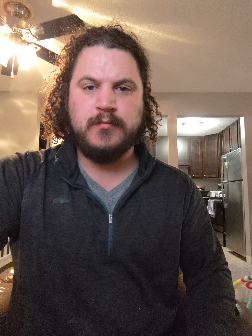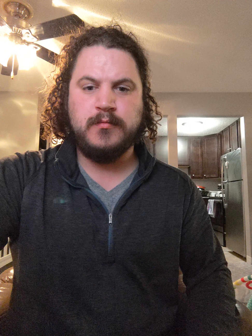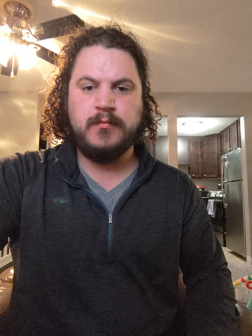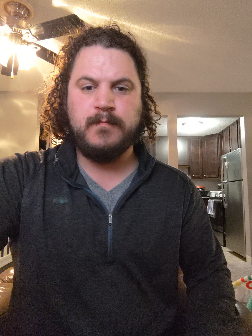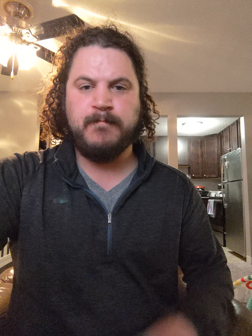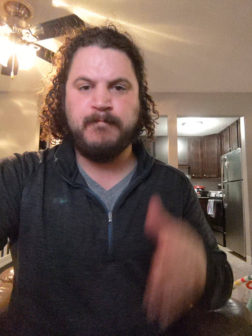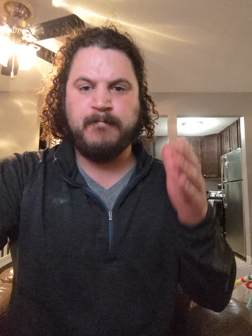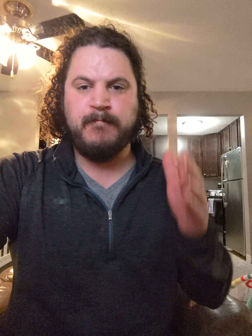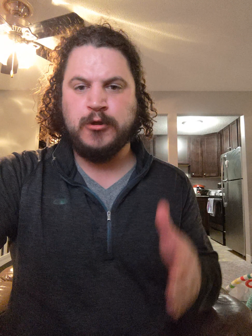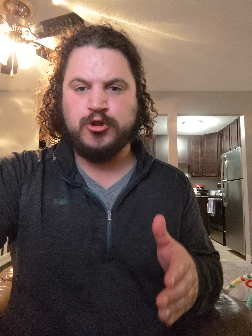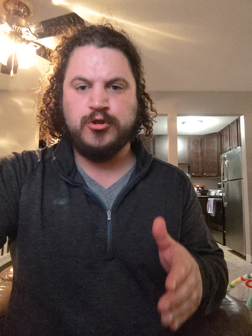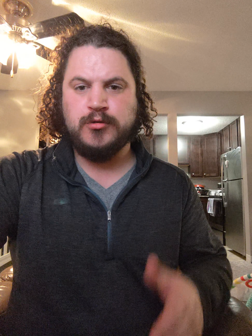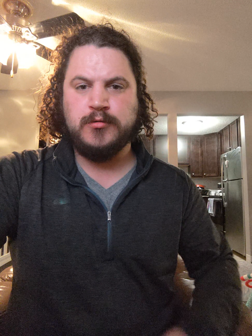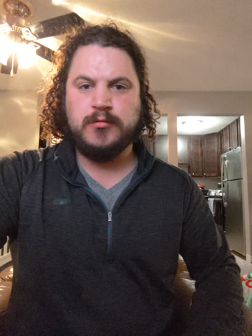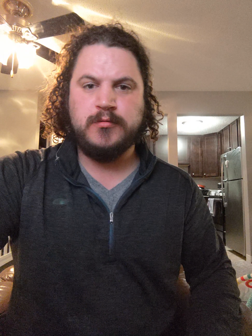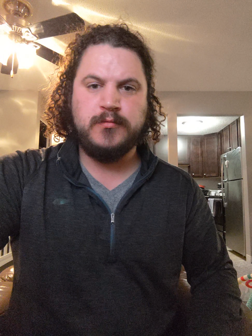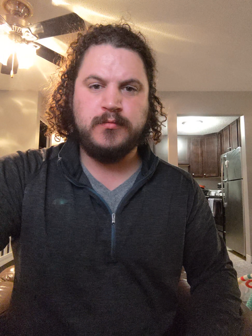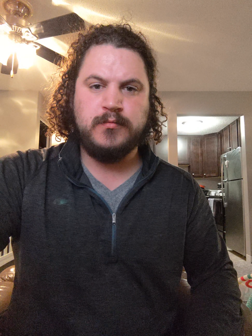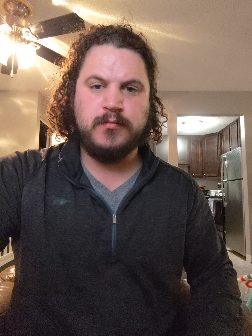person